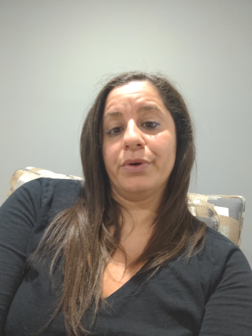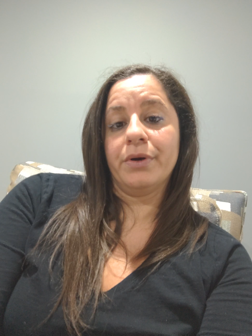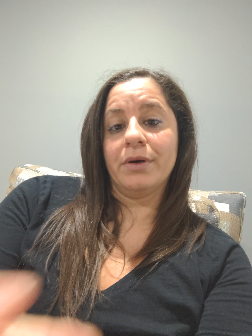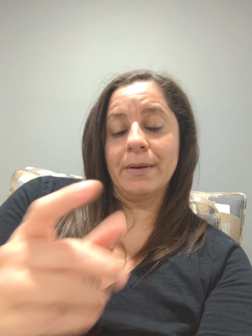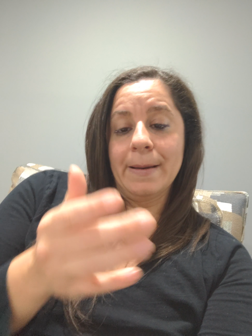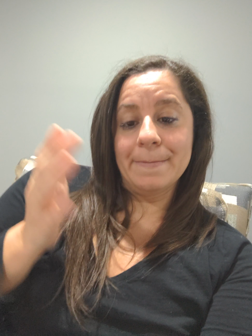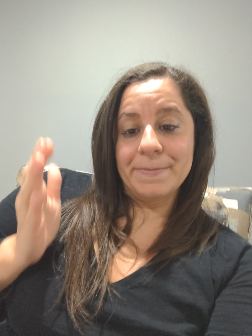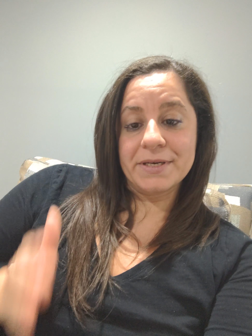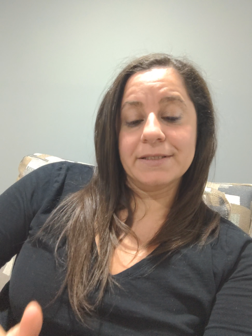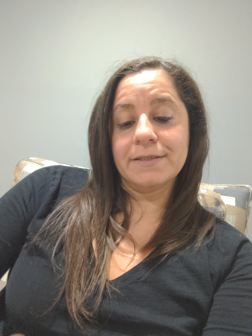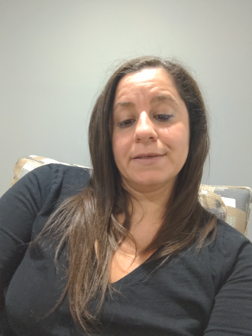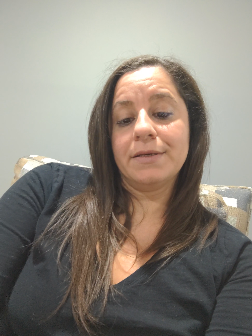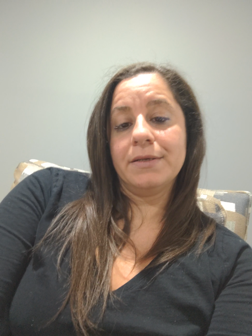beside